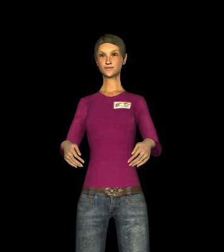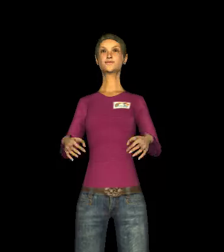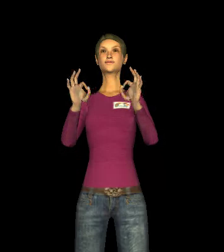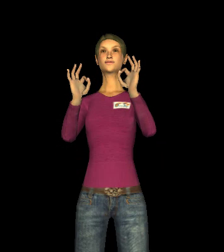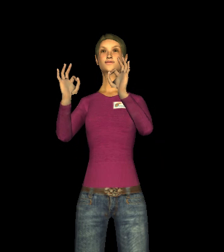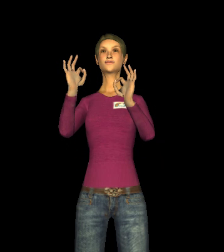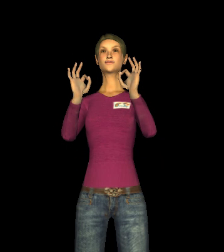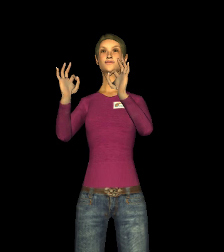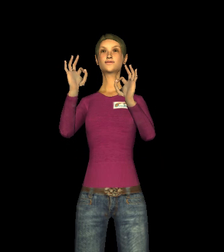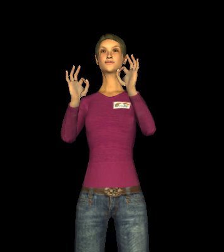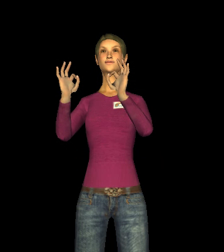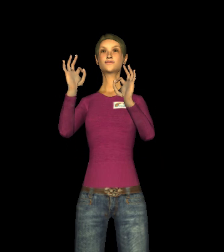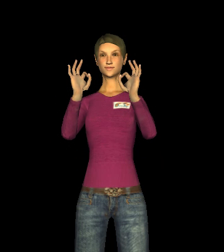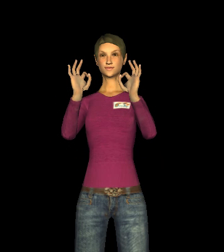الآنسة